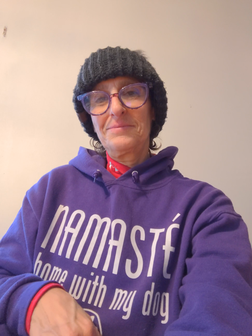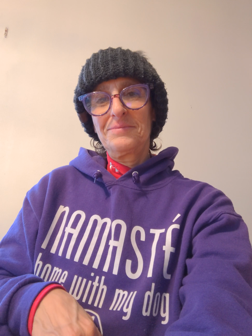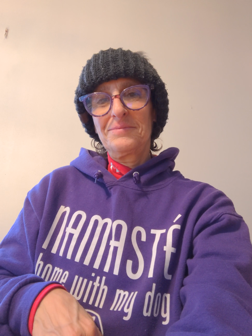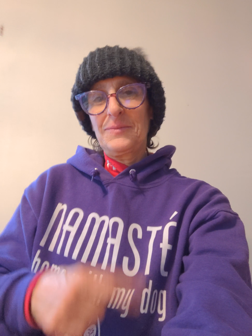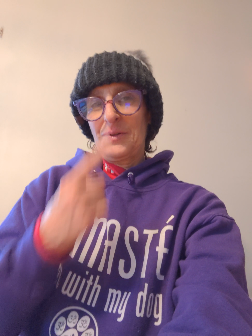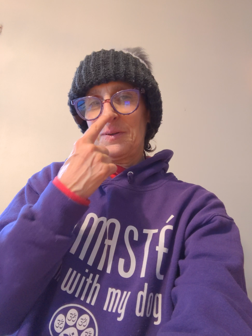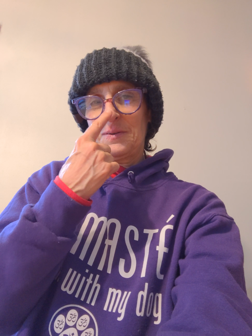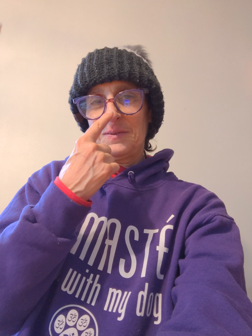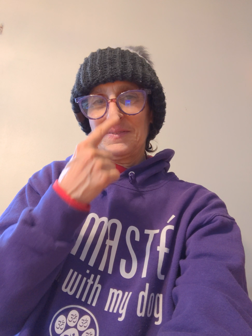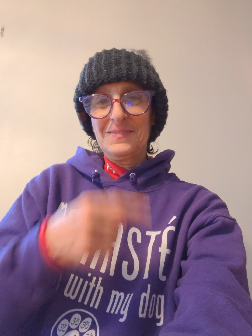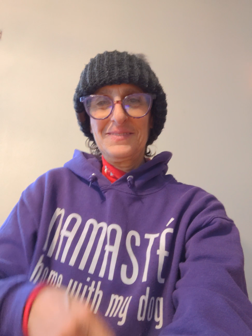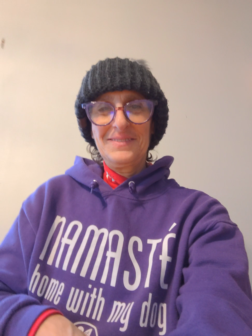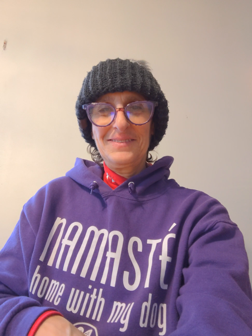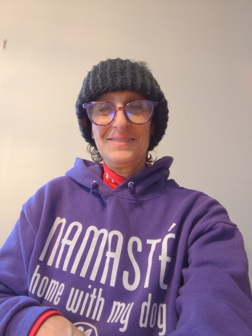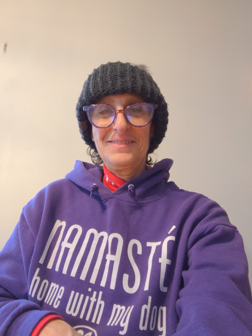nose